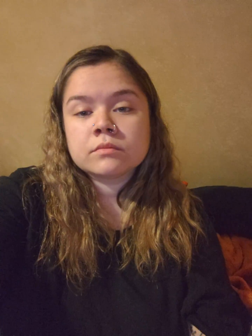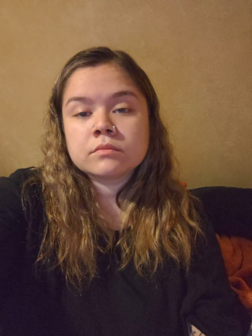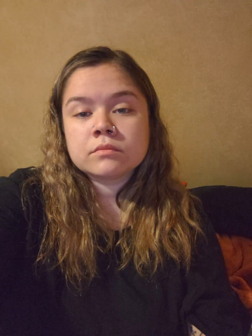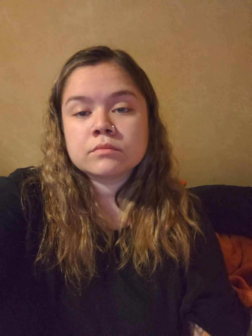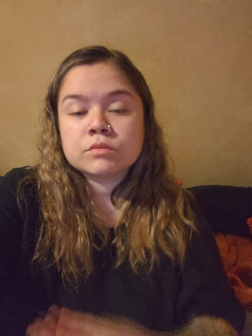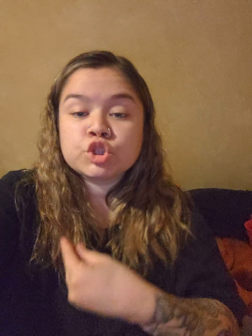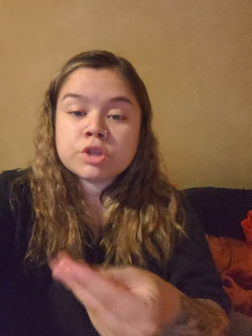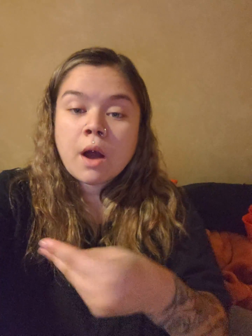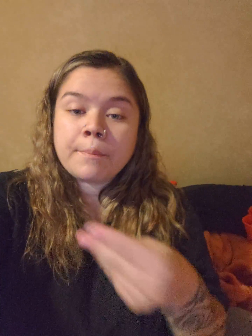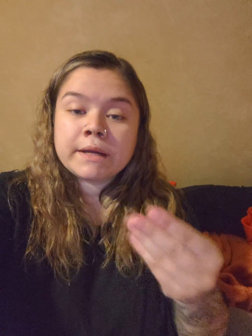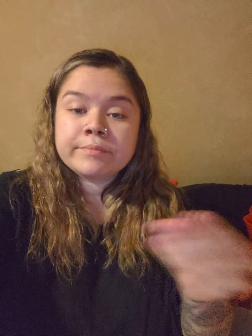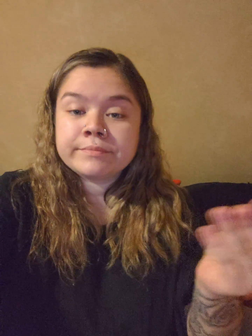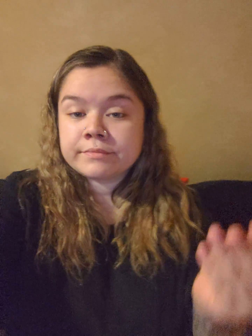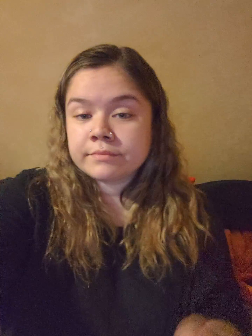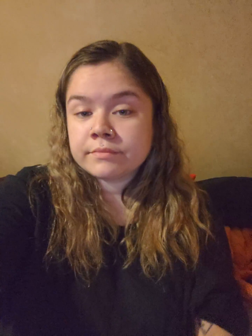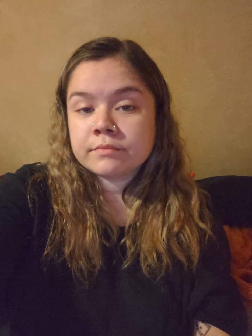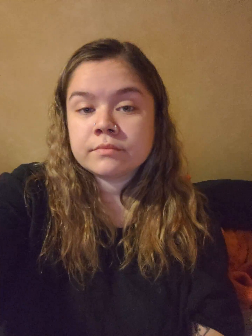shopping